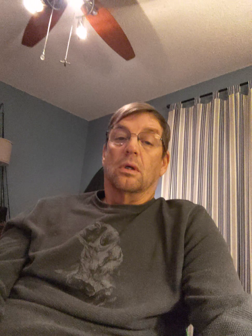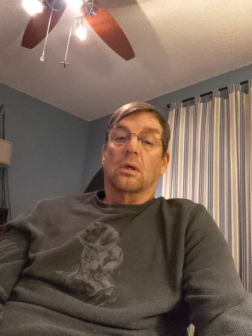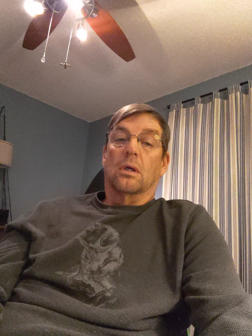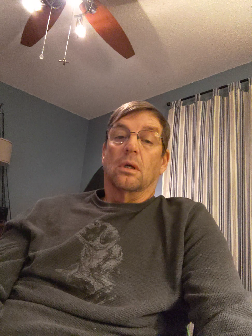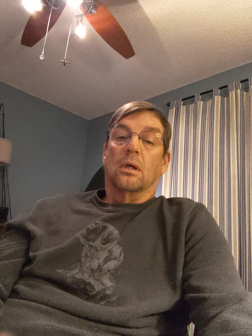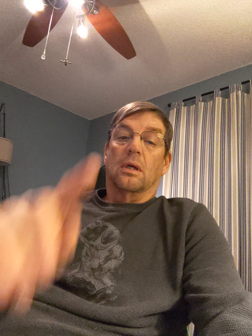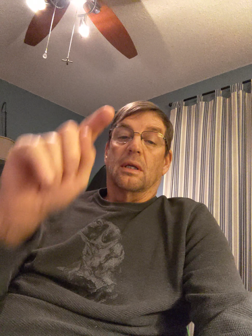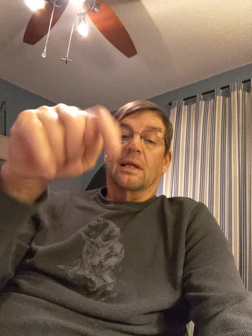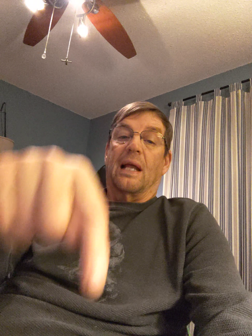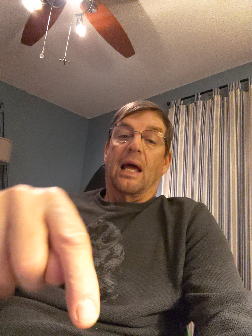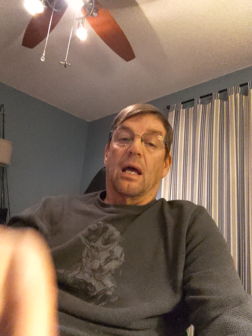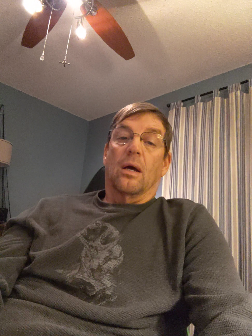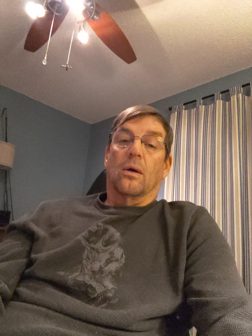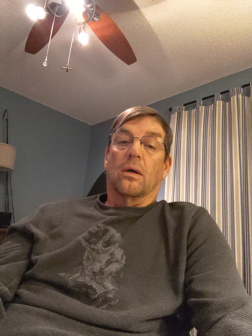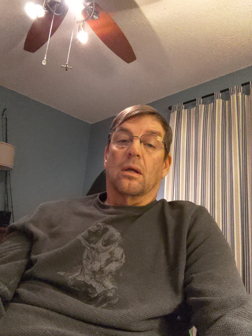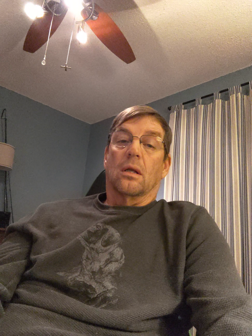down